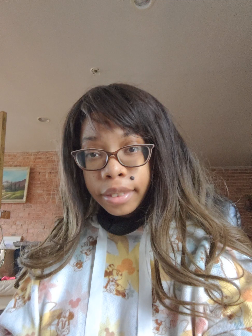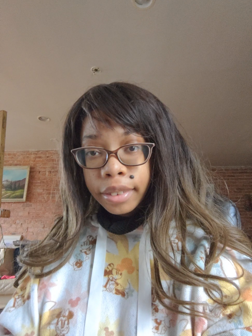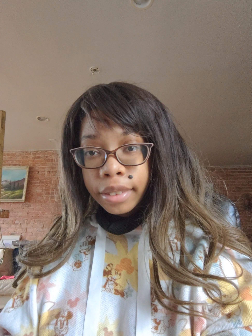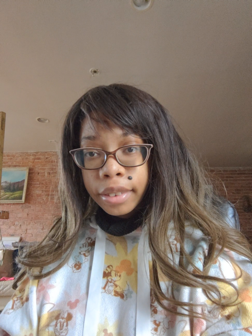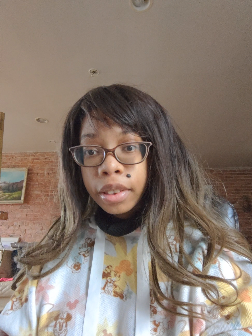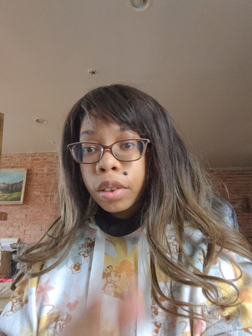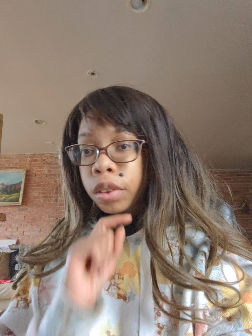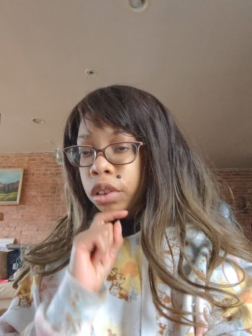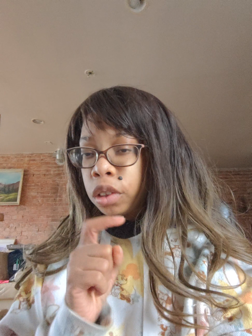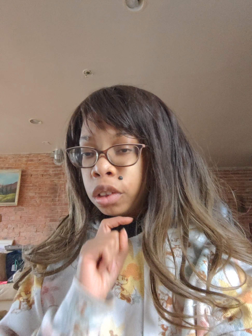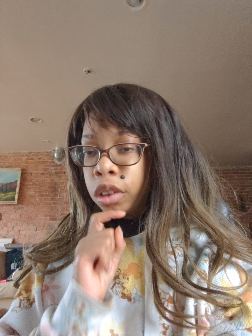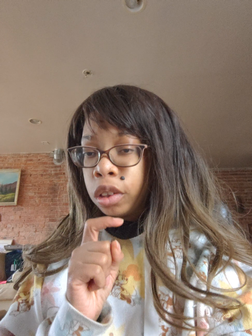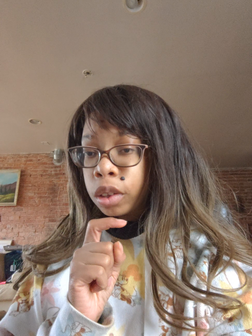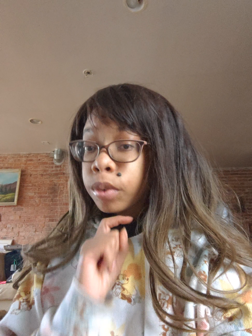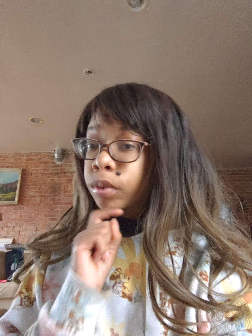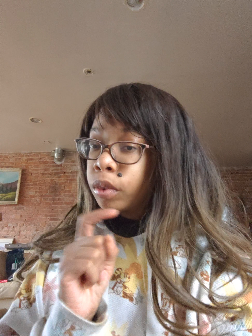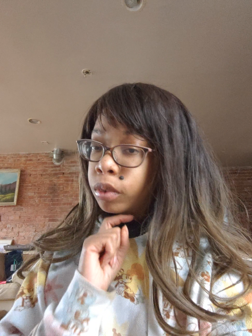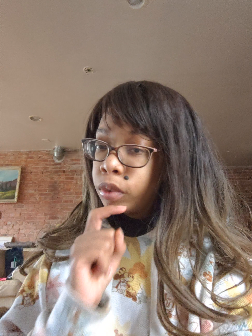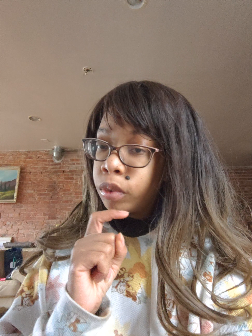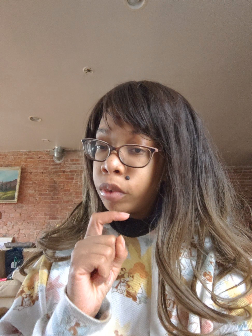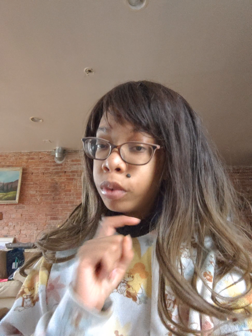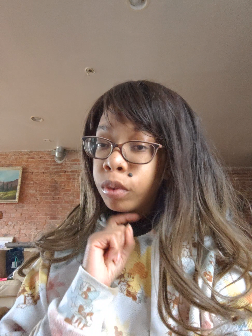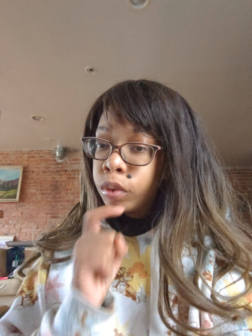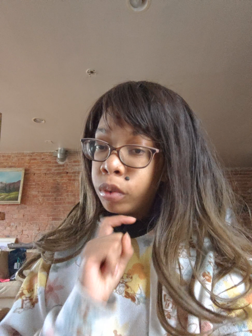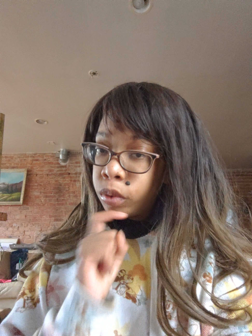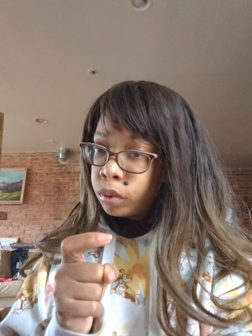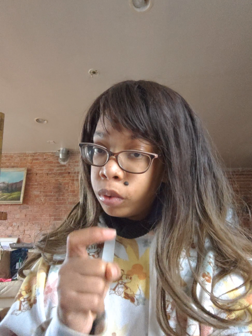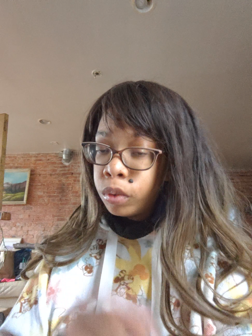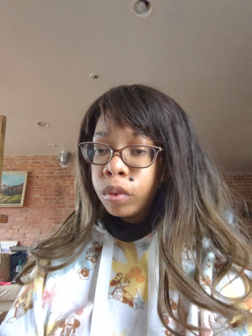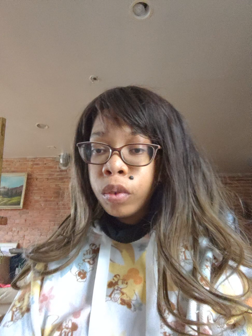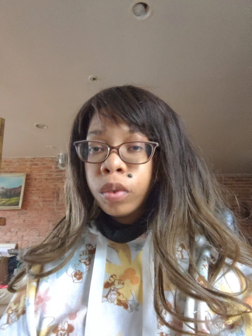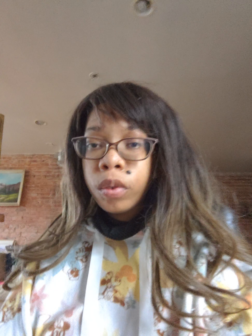garbage